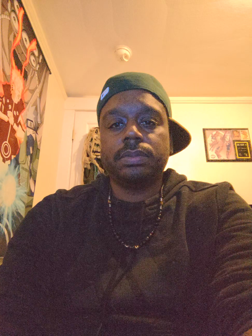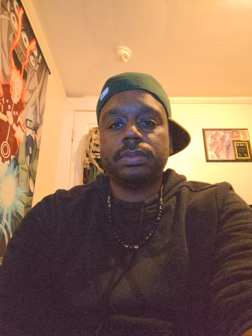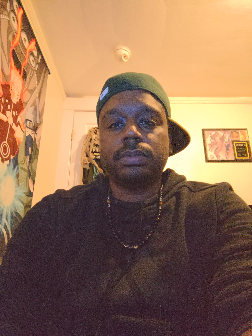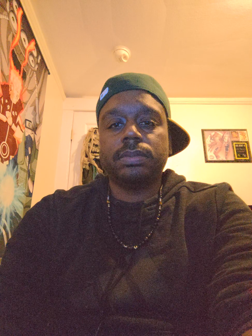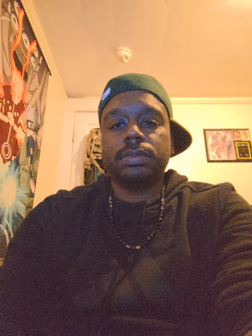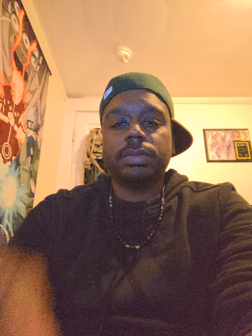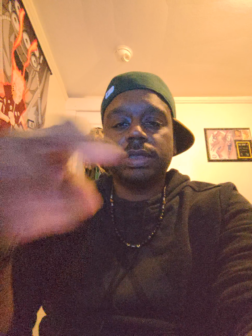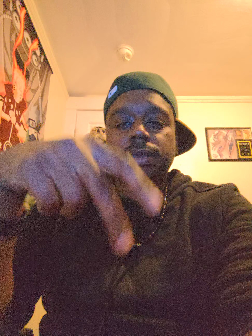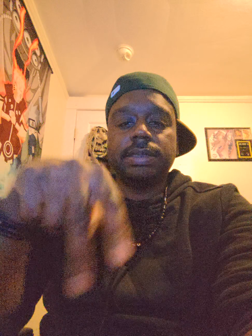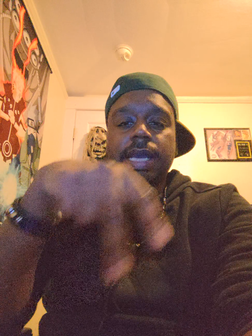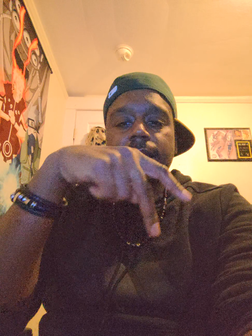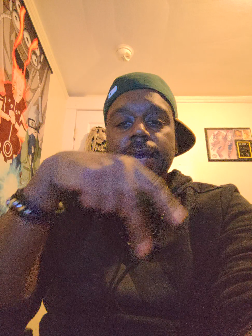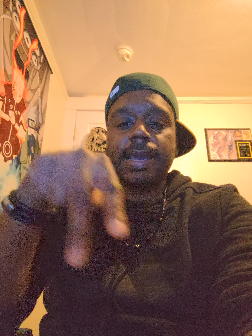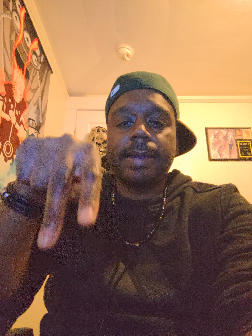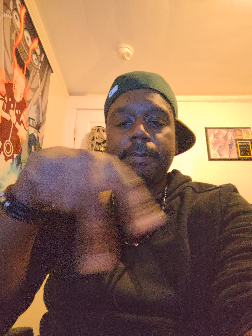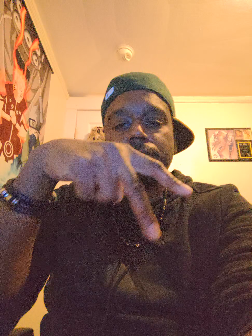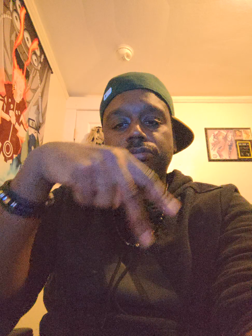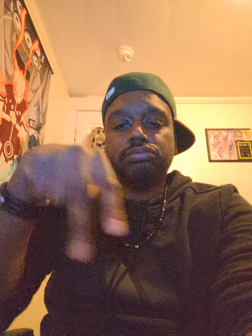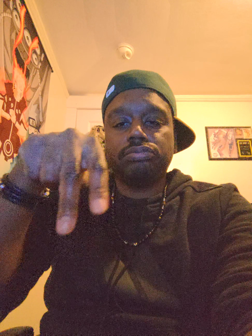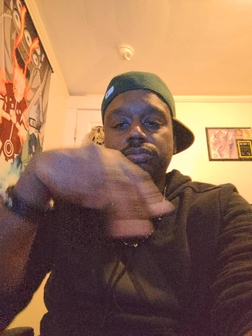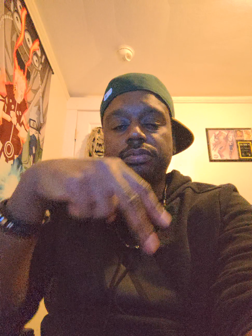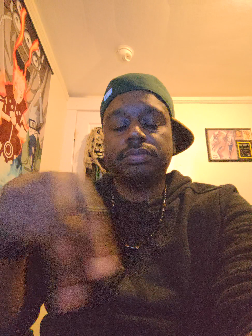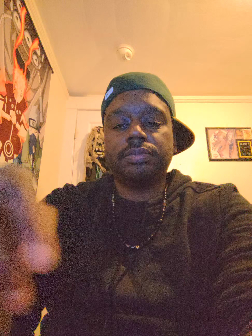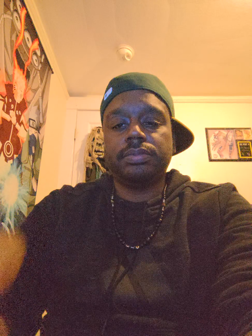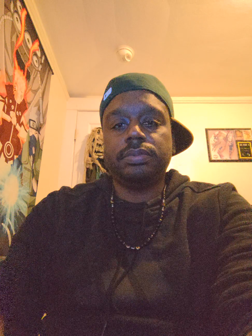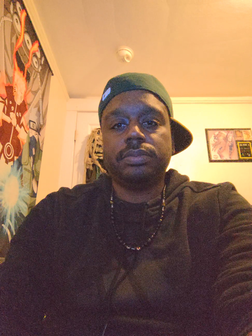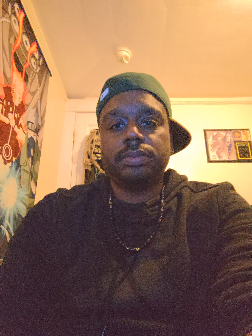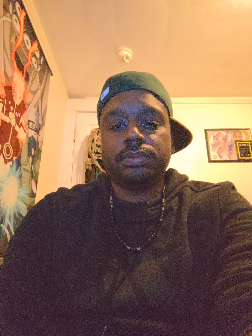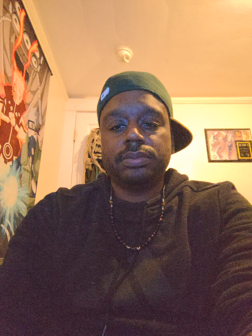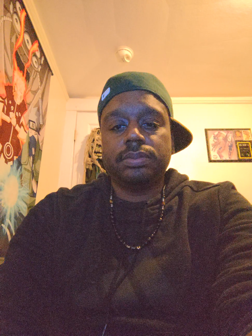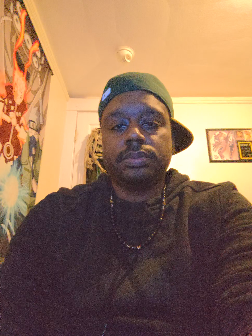dance